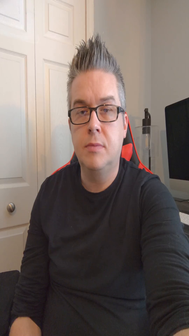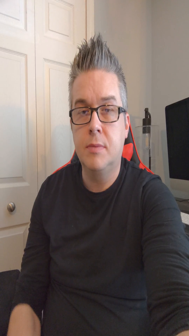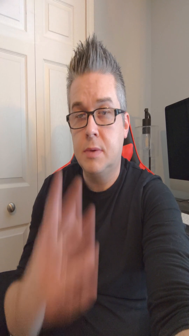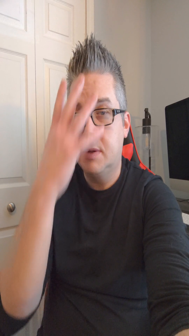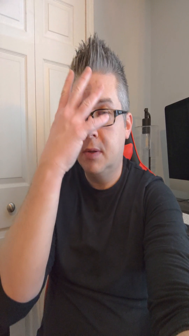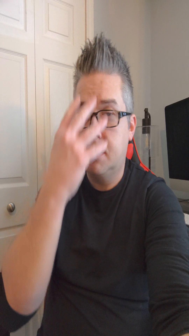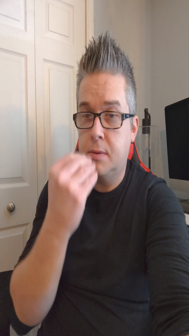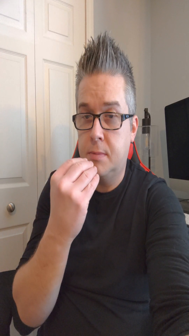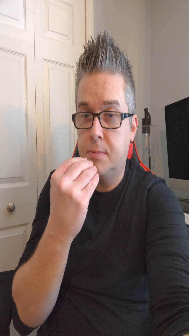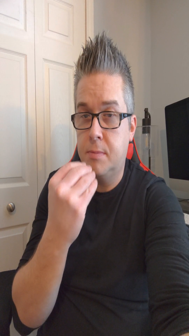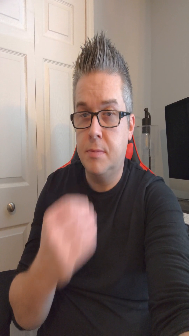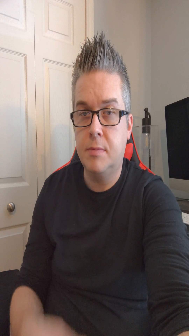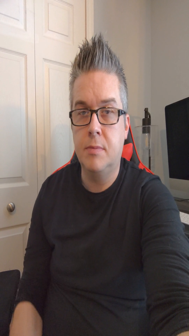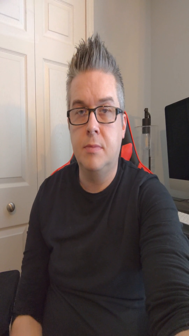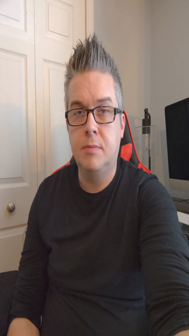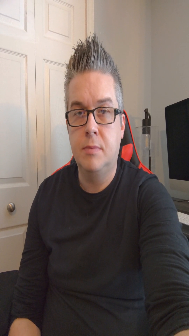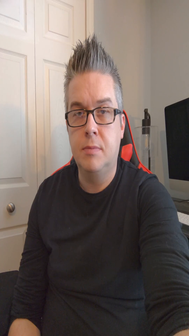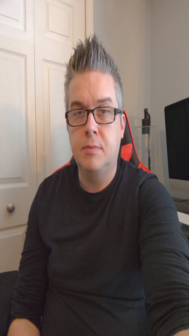sleep